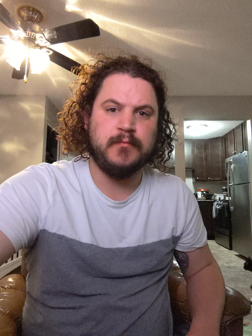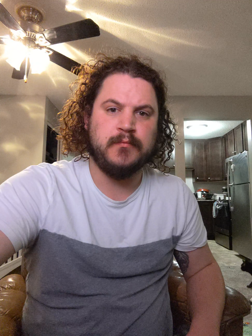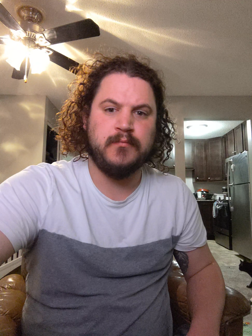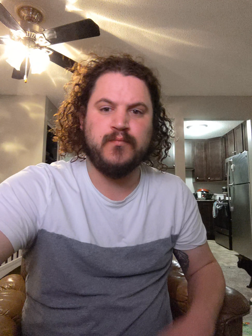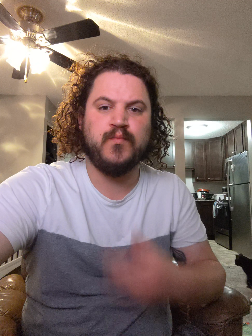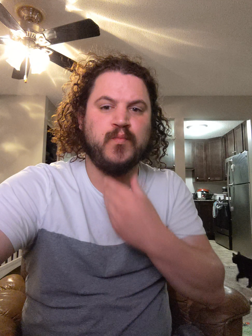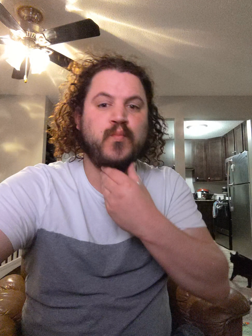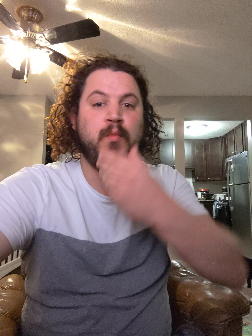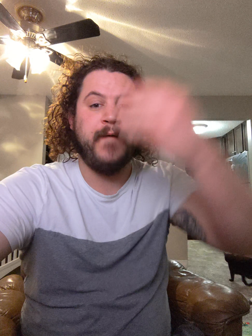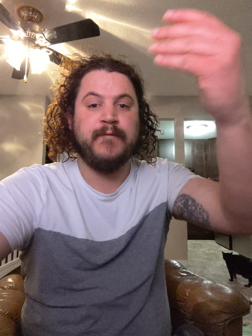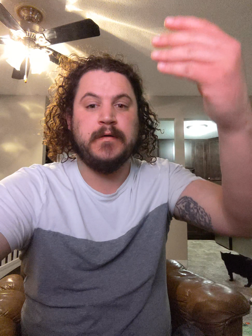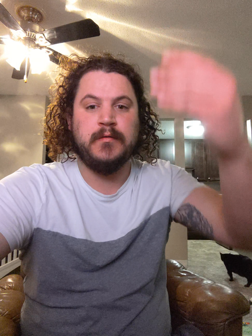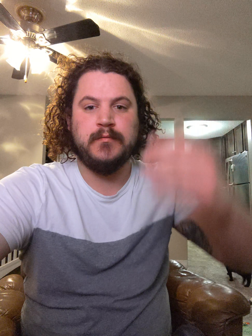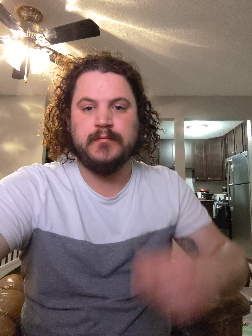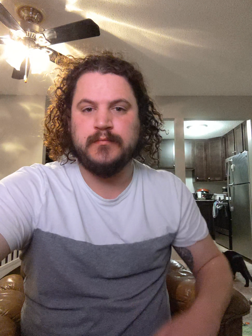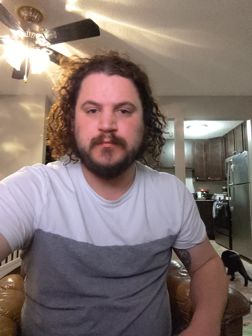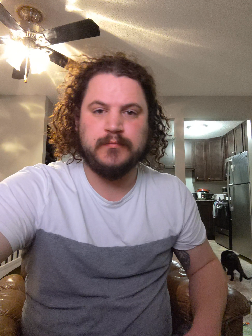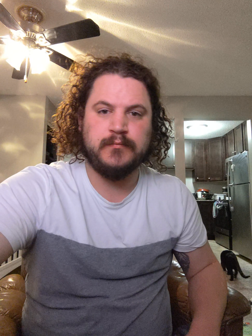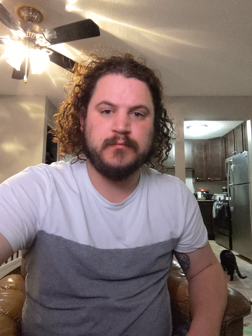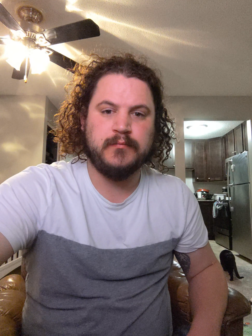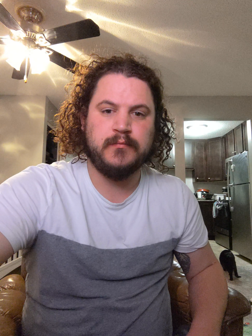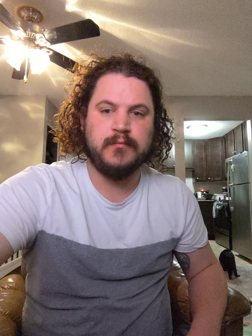giraffe